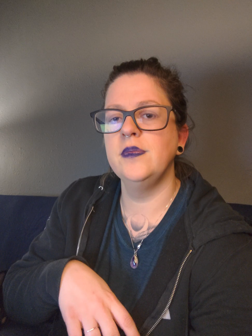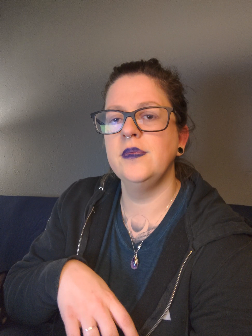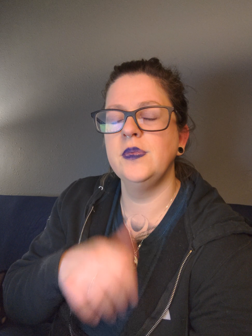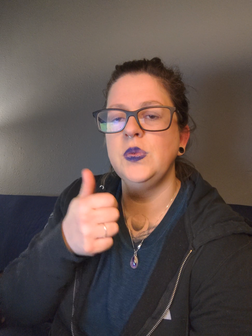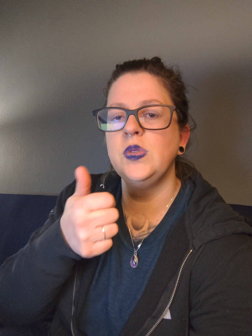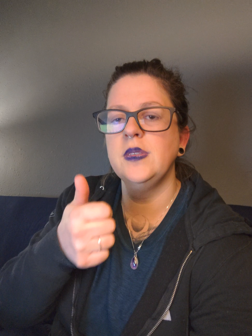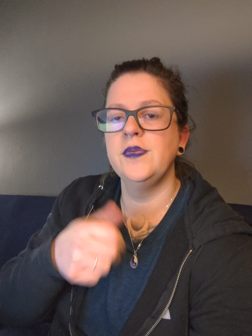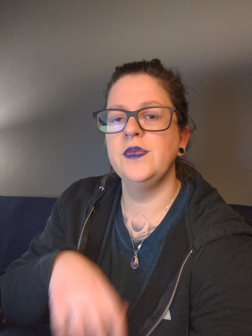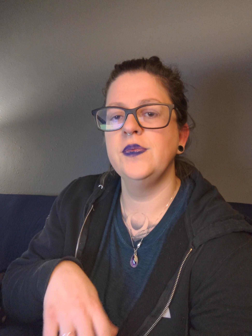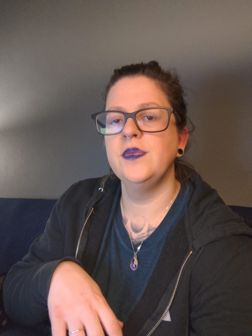yourself